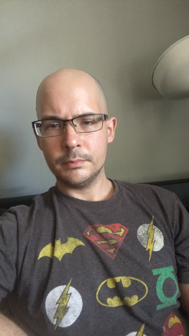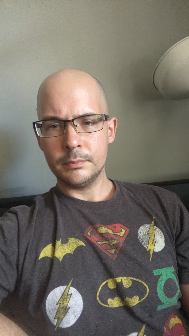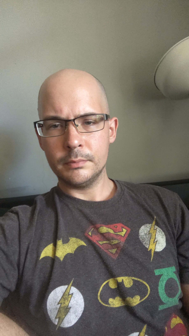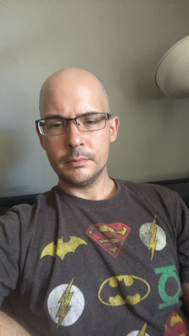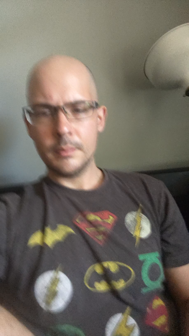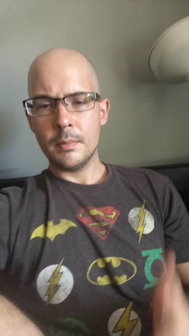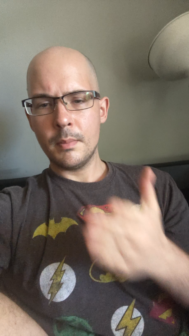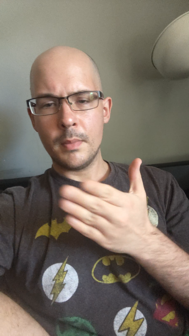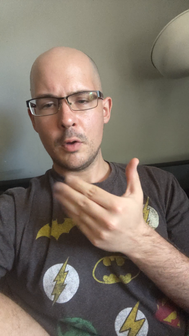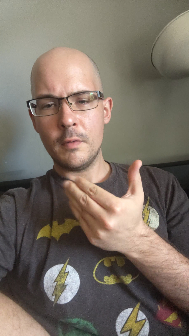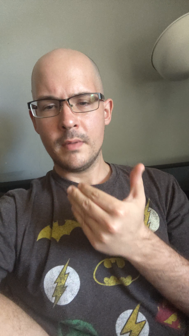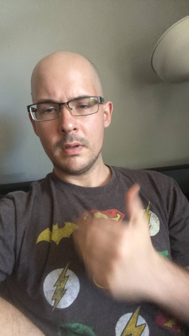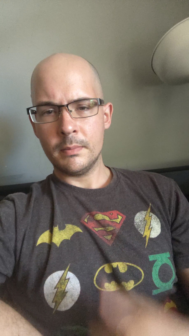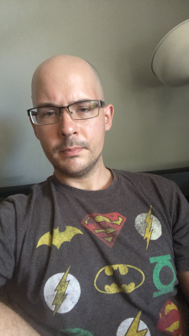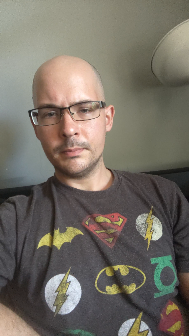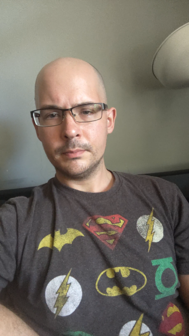butterfly